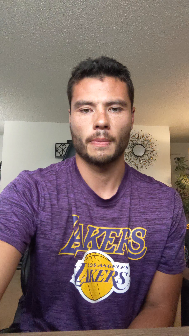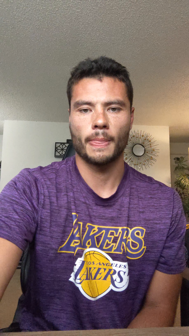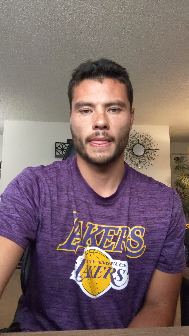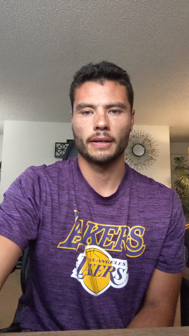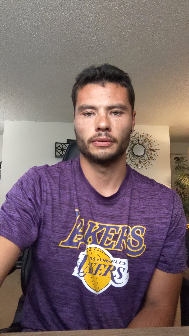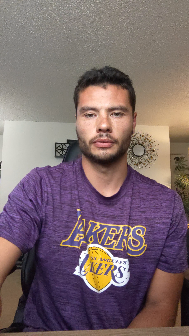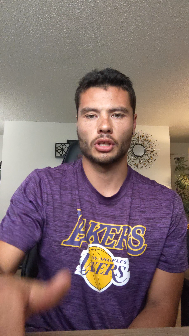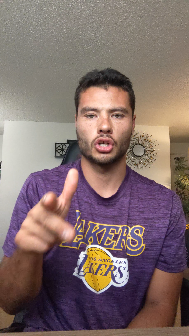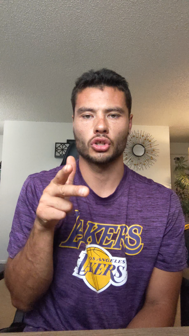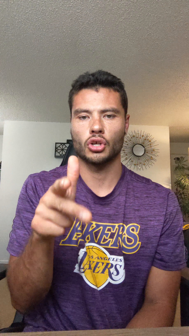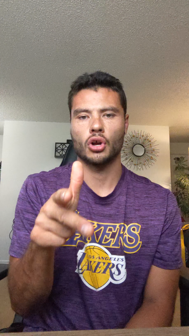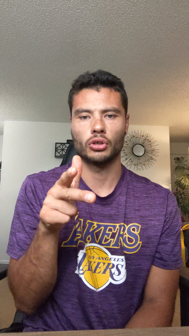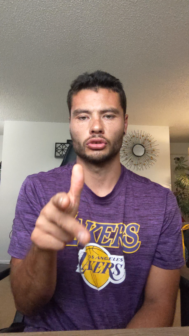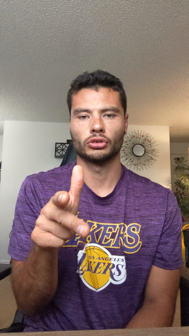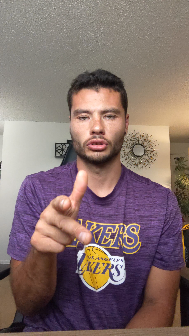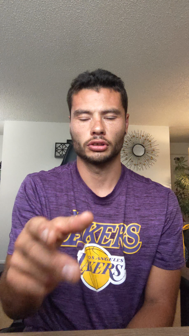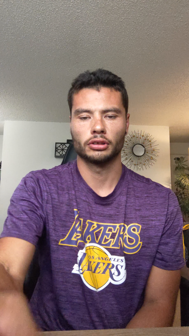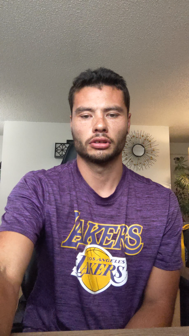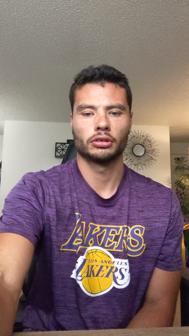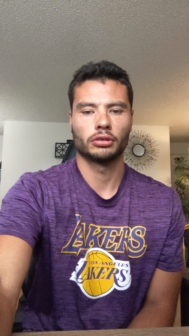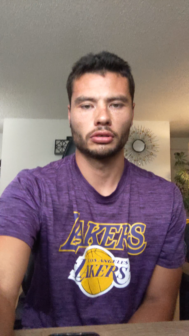garage